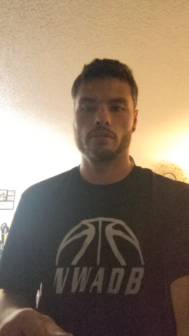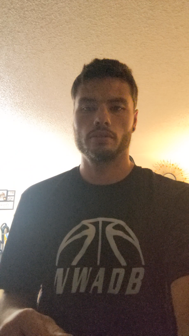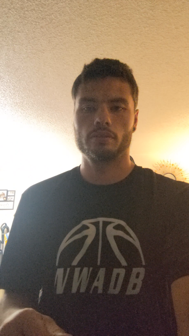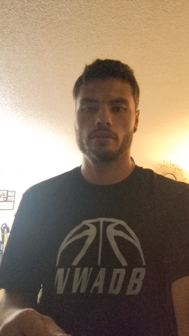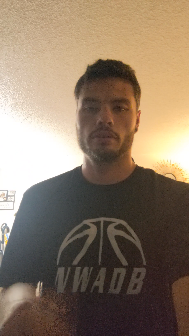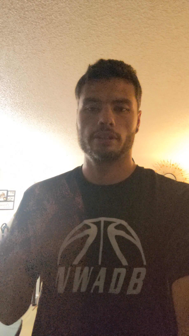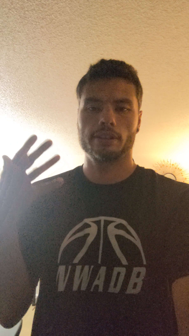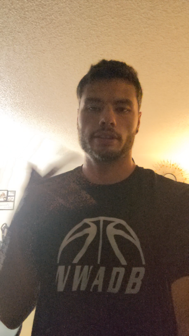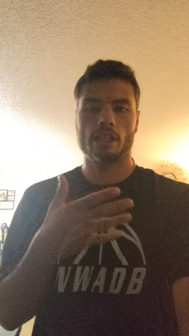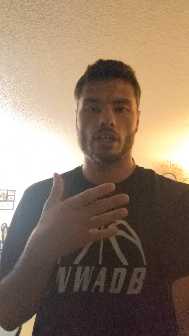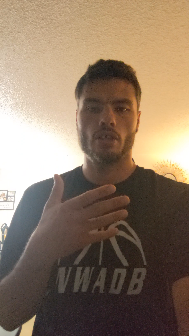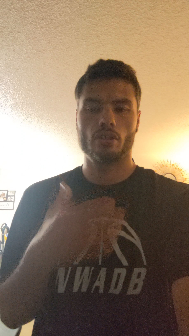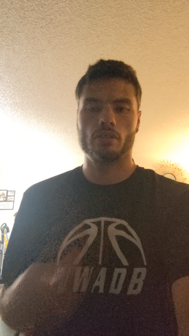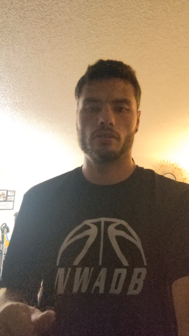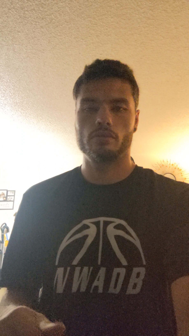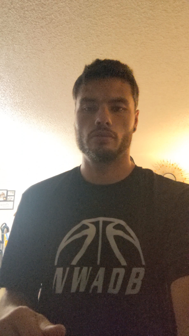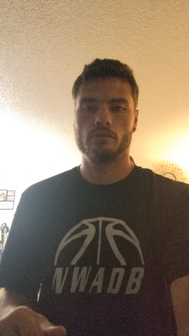scared